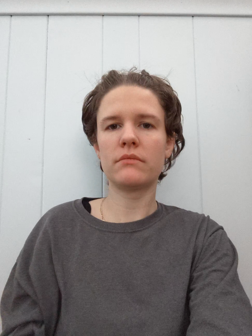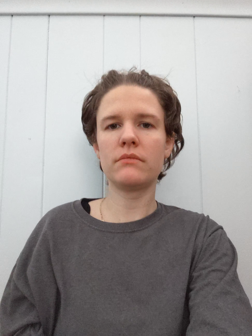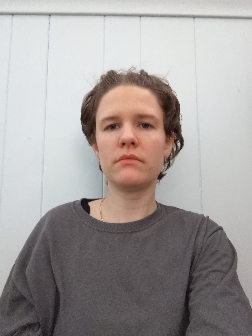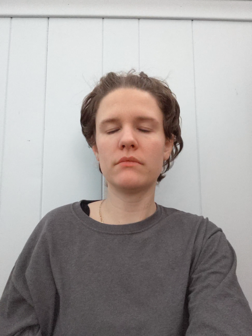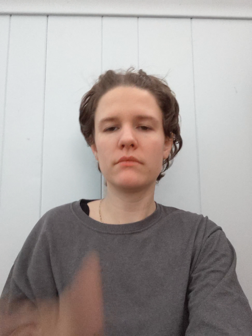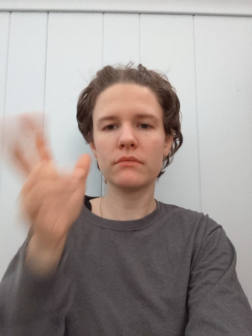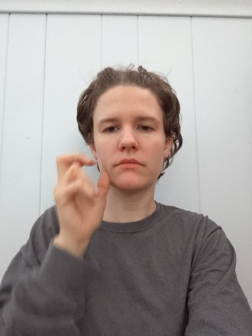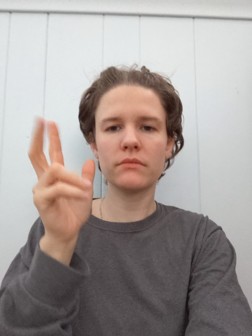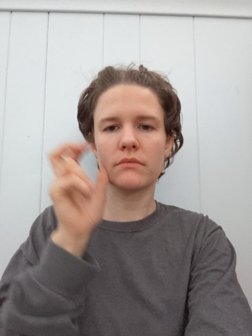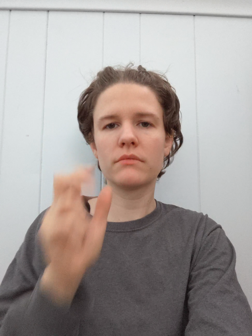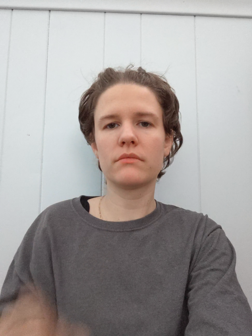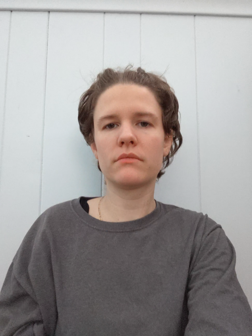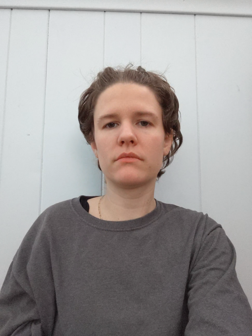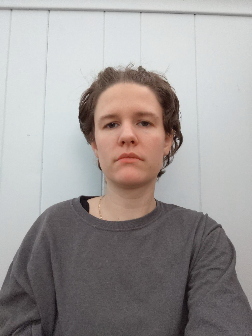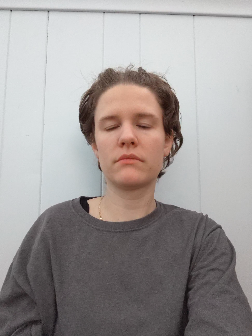hear